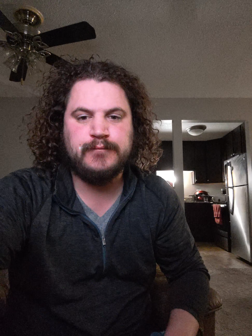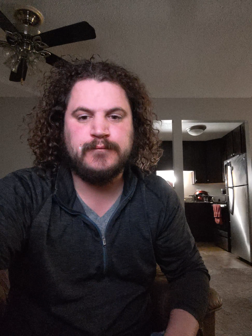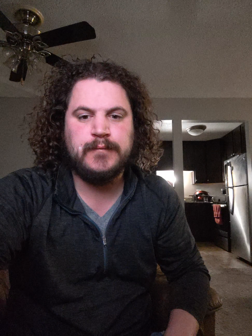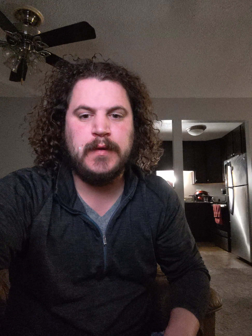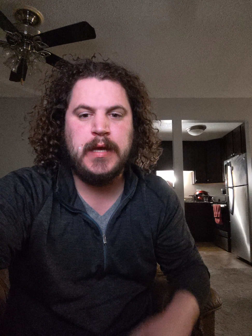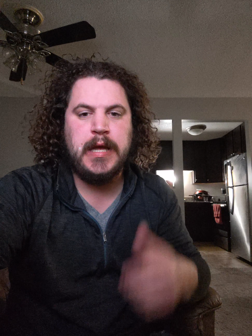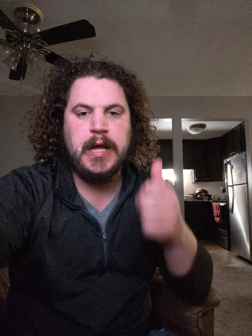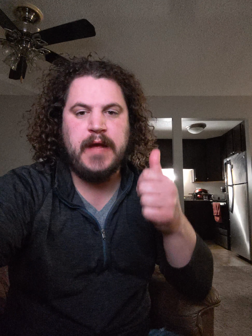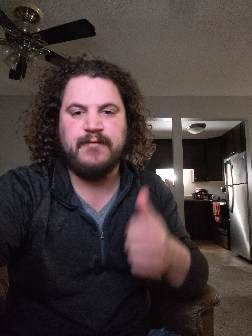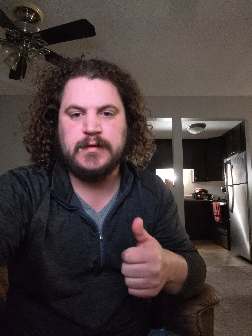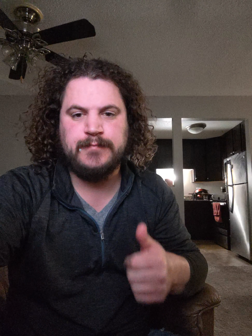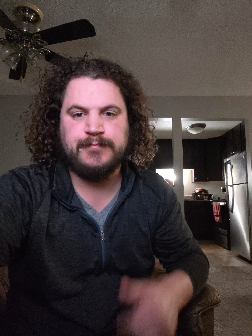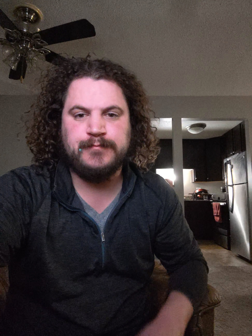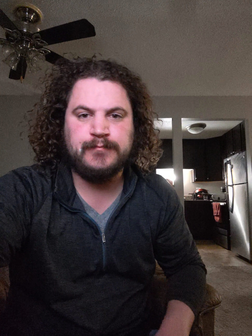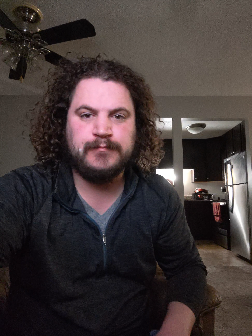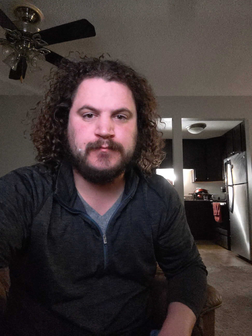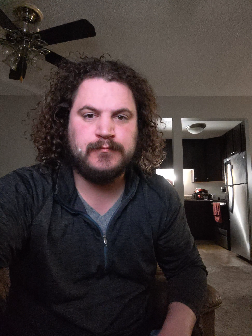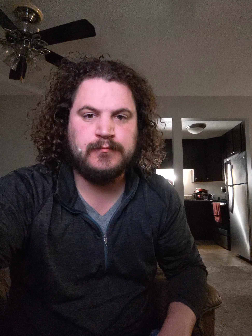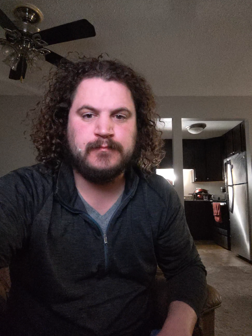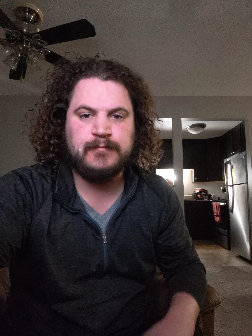every